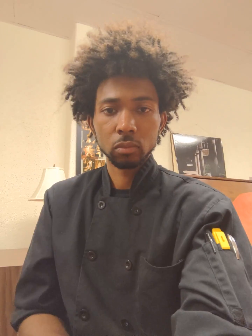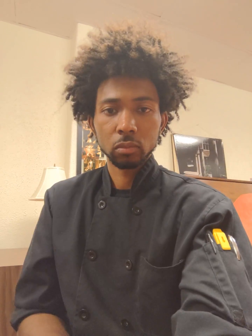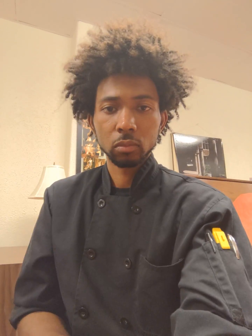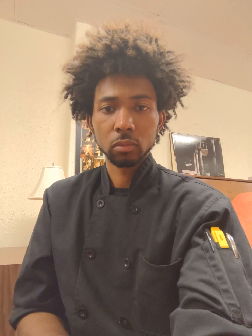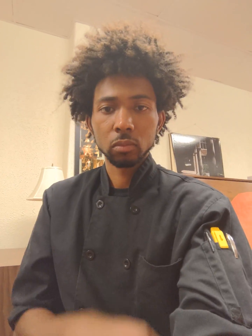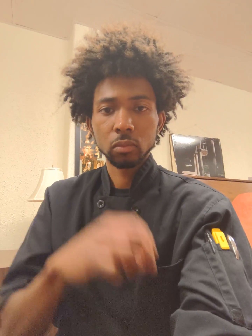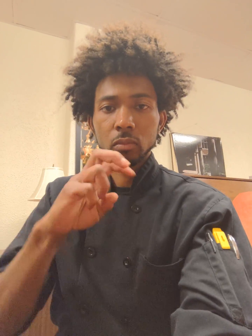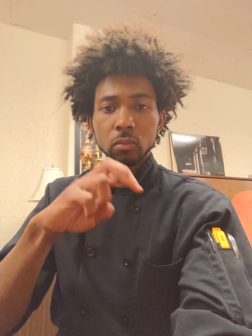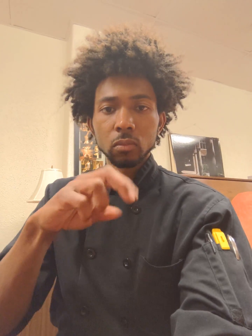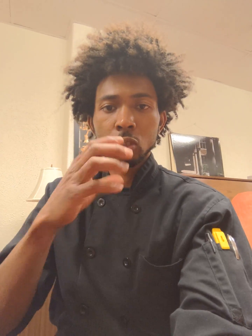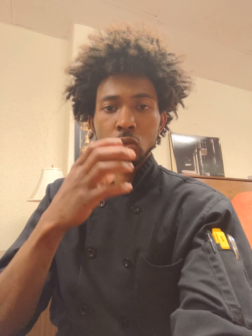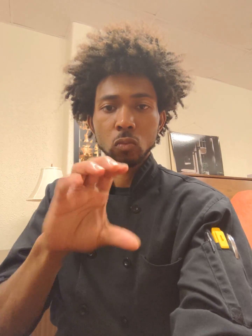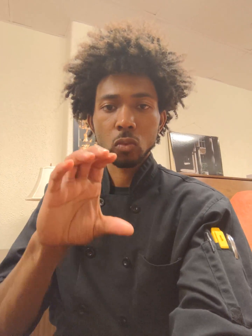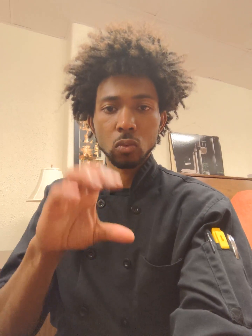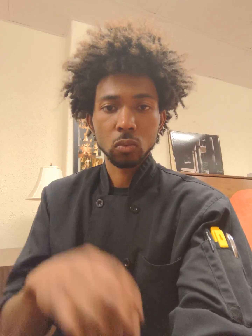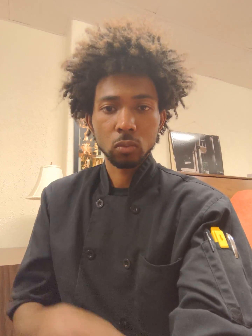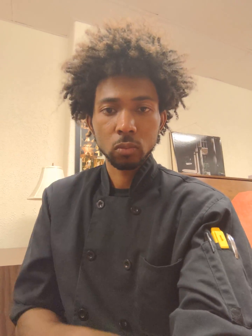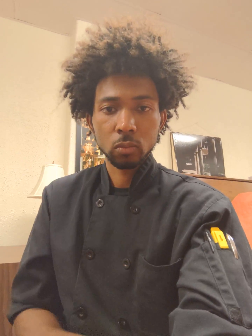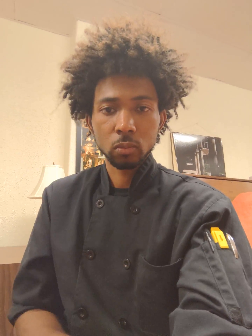potato chip